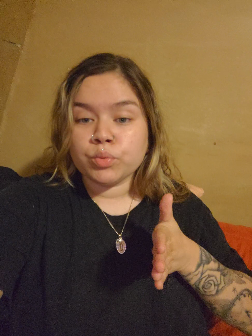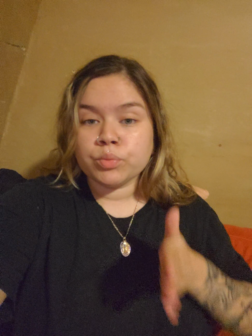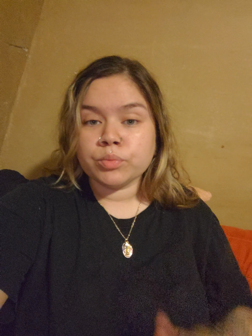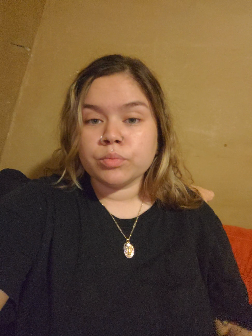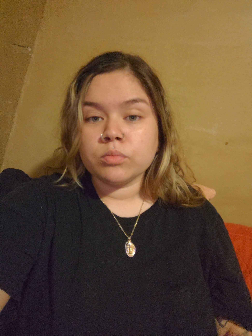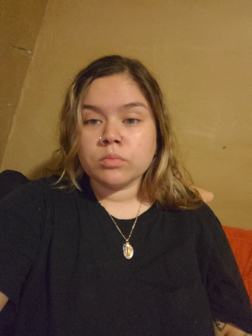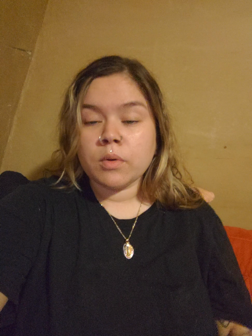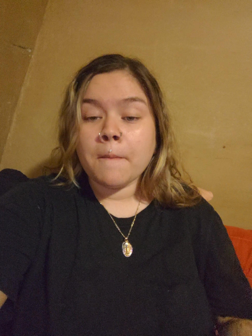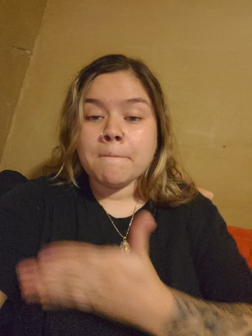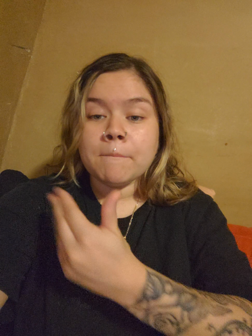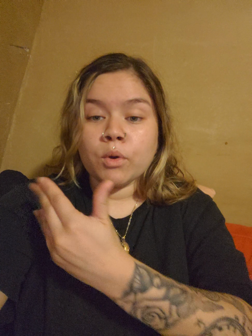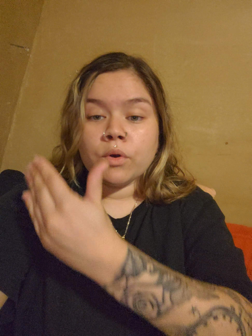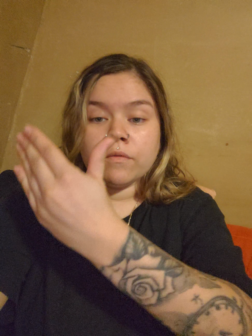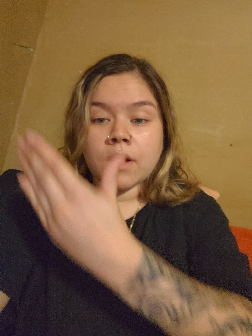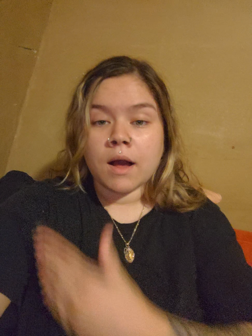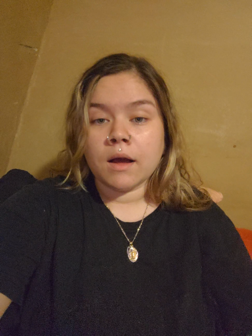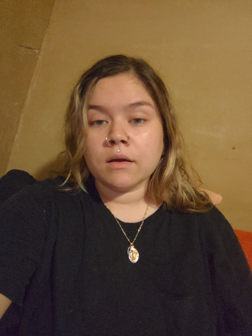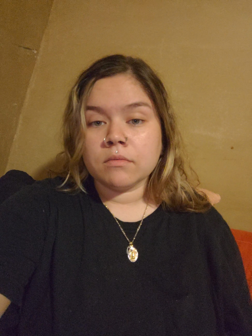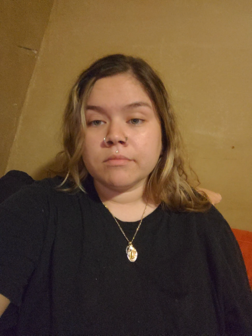butterfly